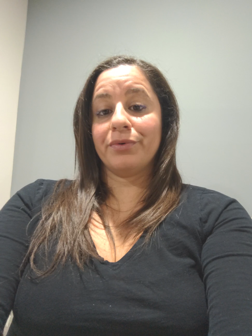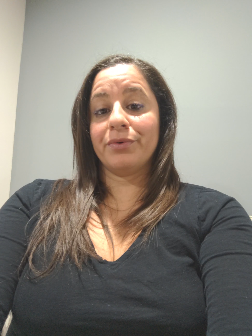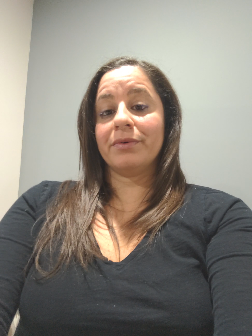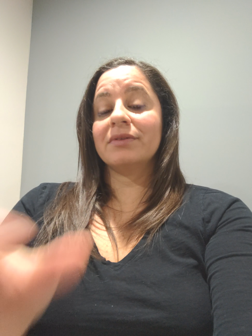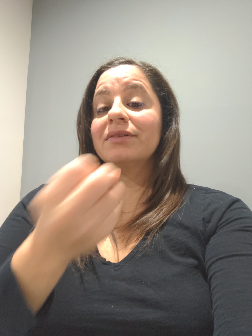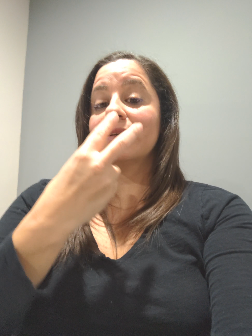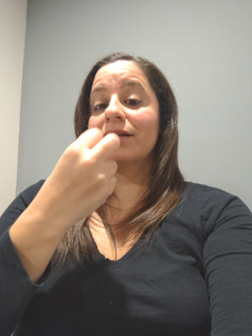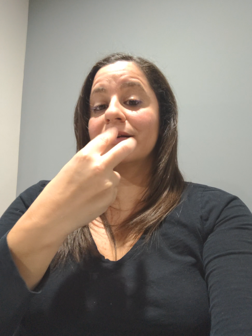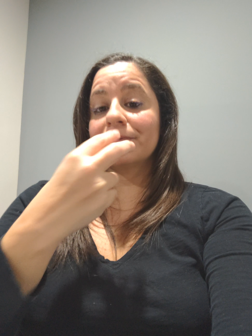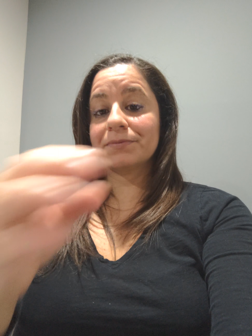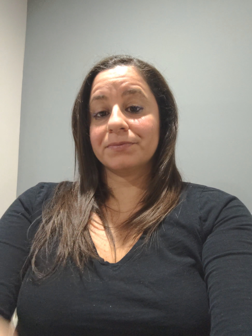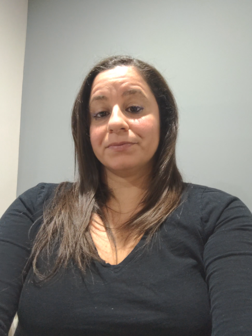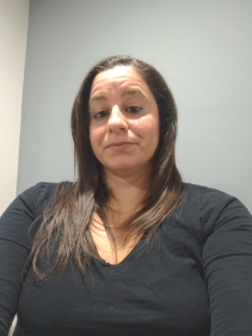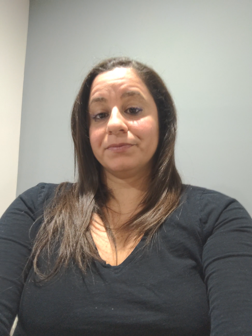snack